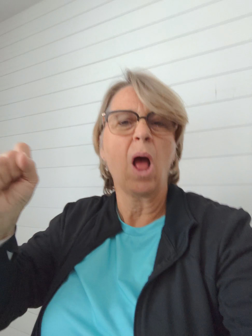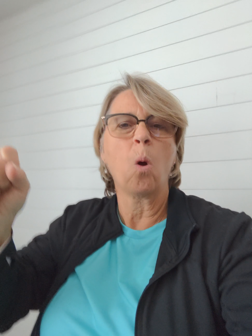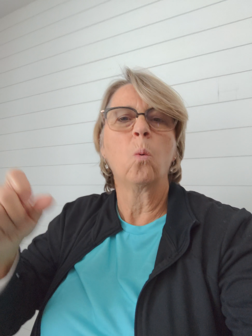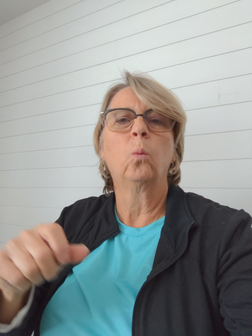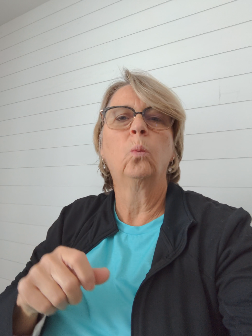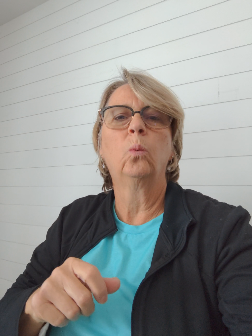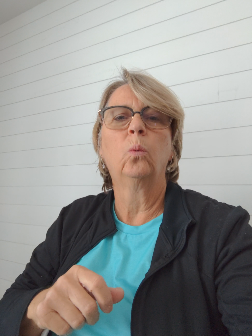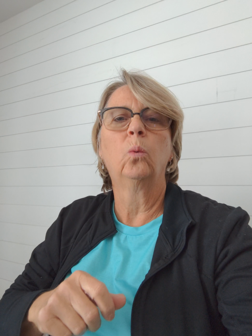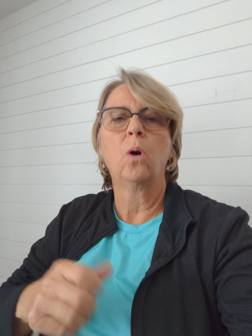loud